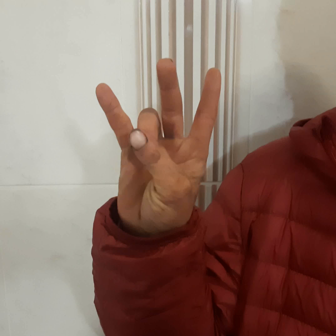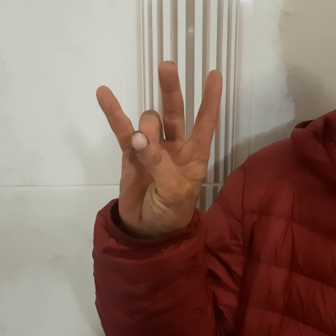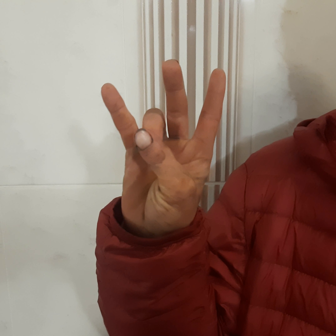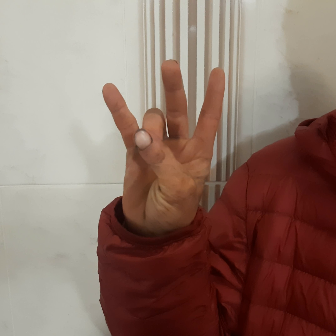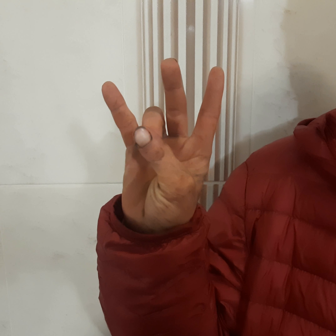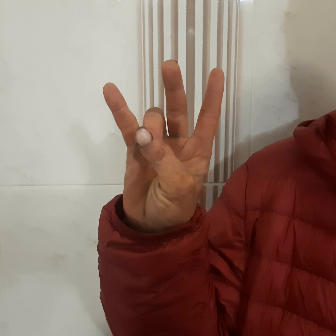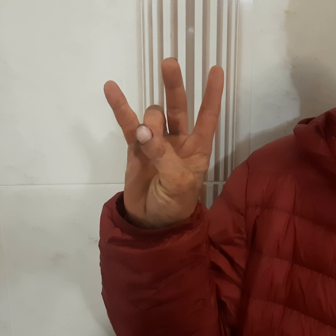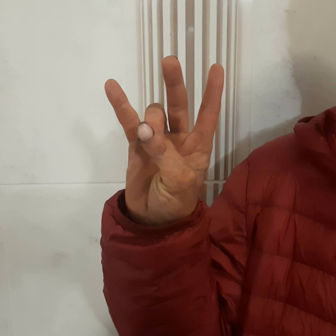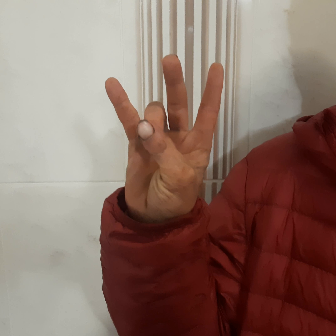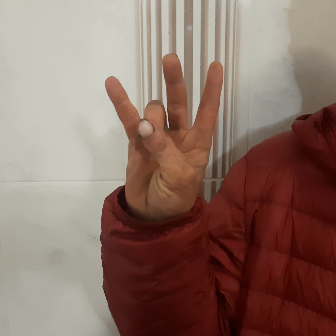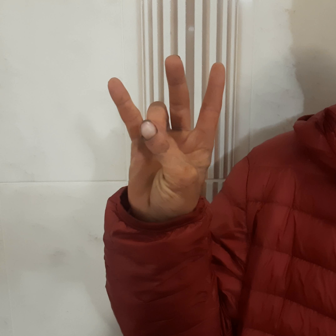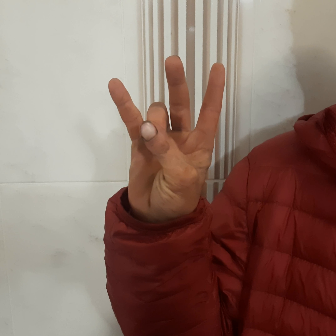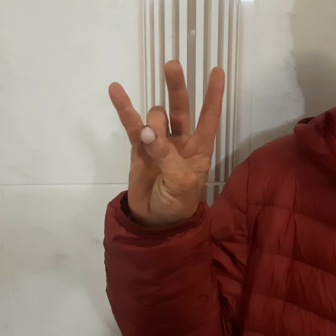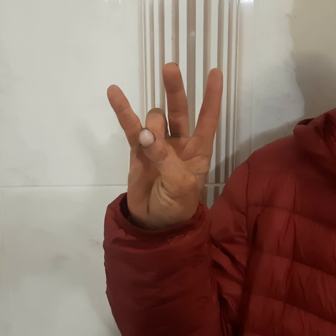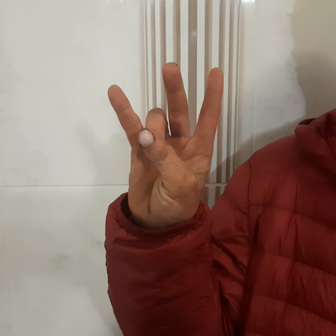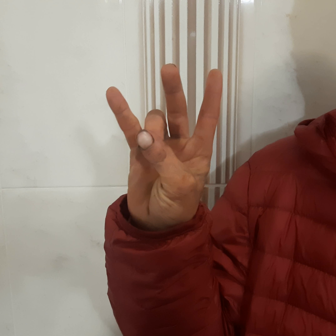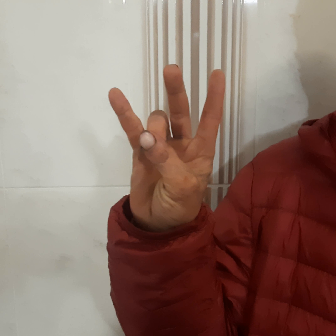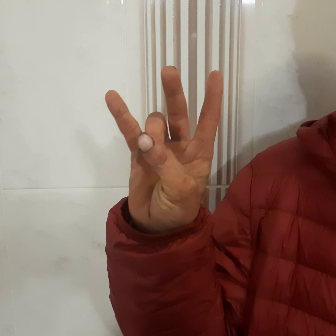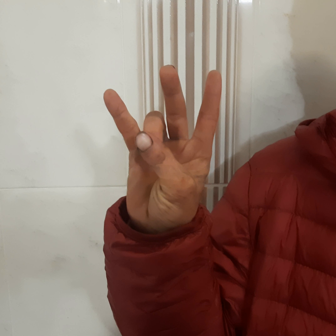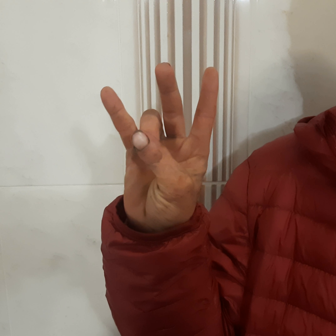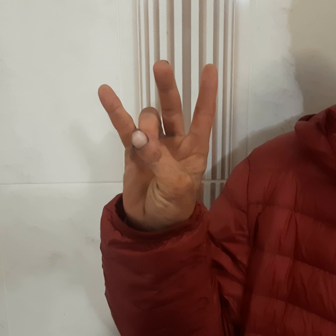Н